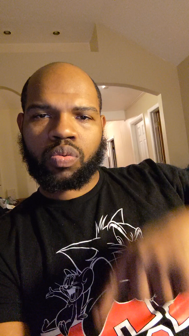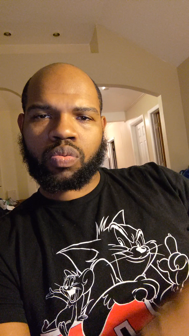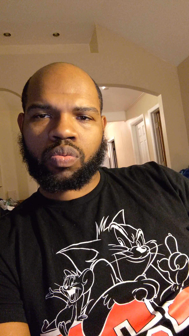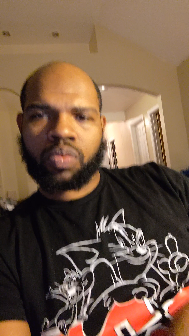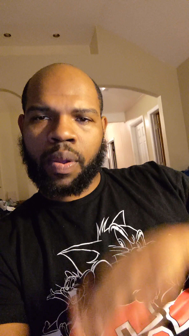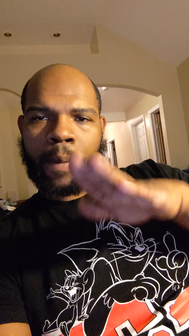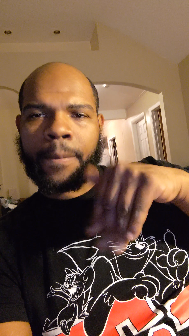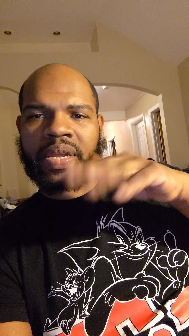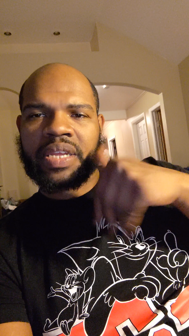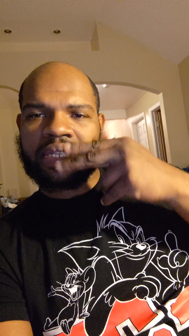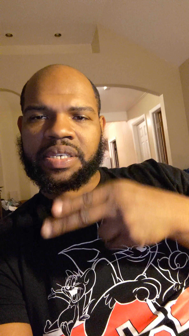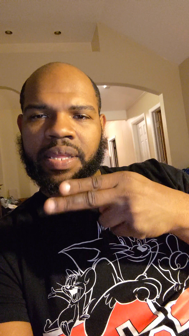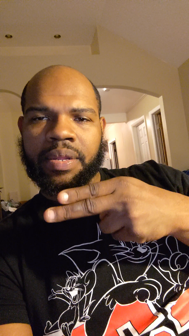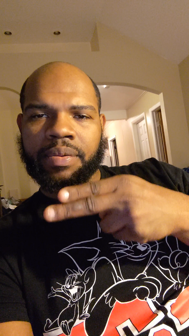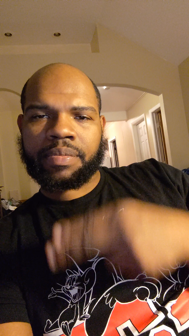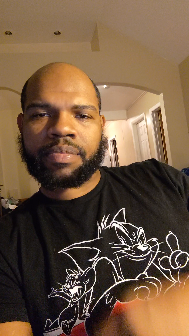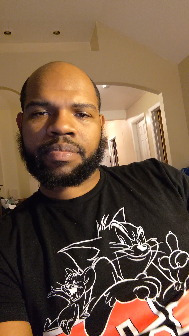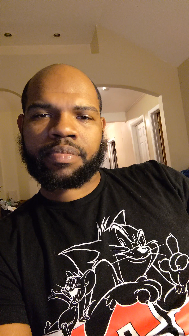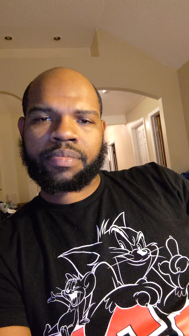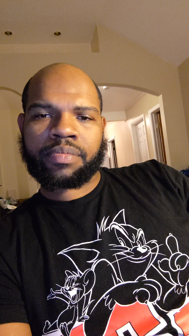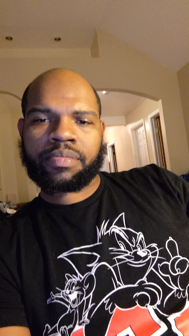pet's name